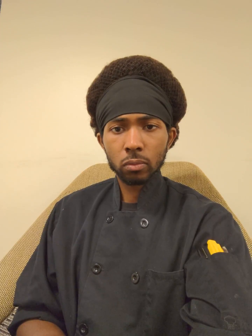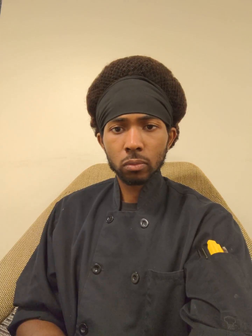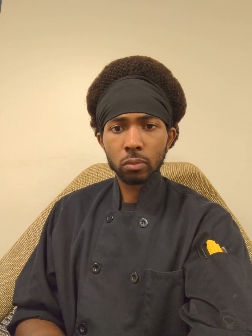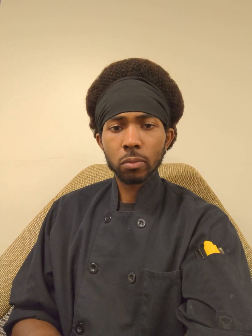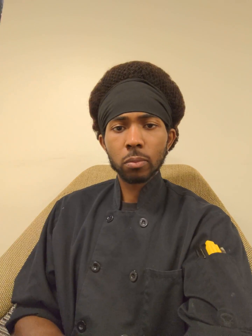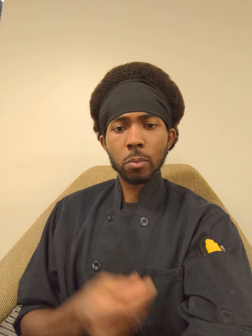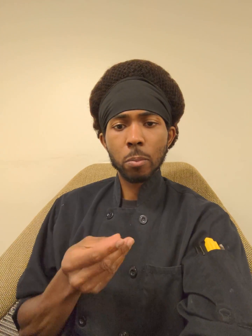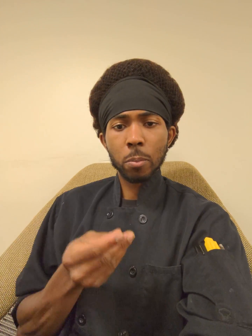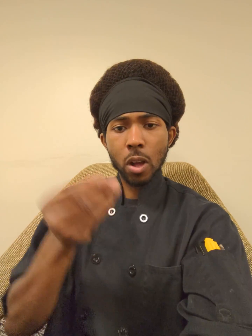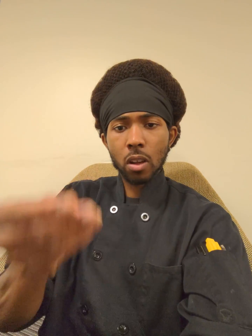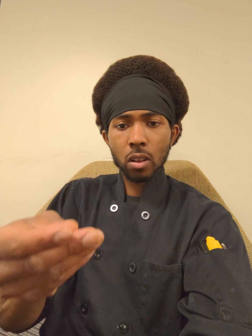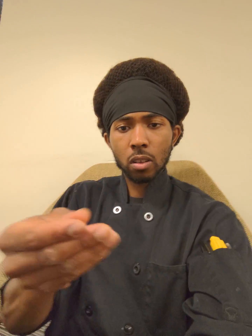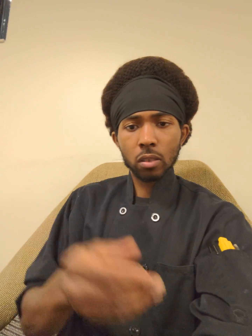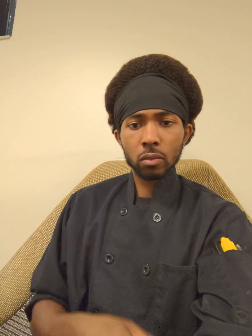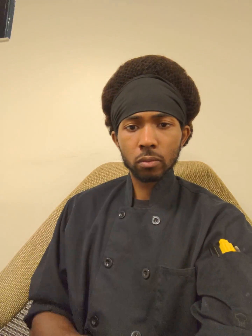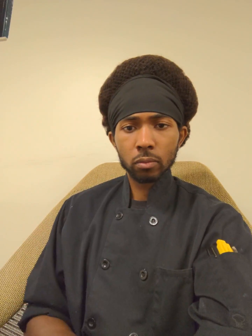buy